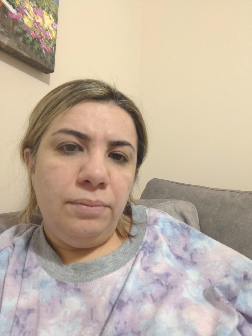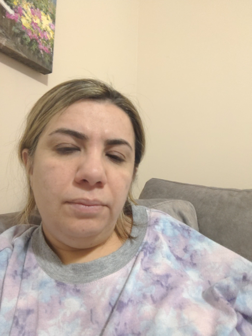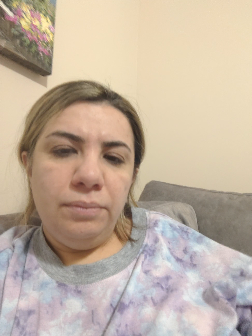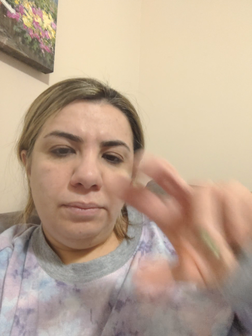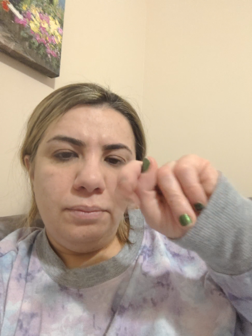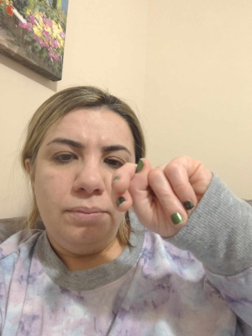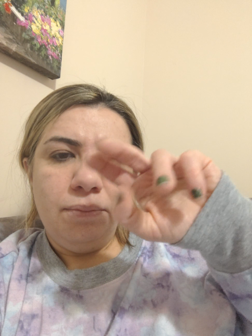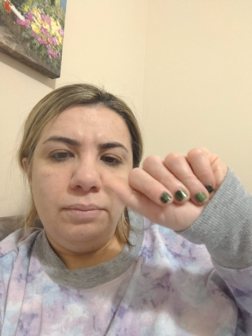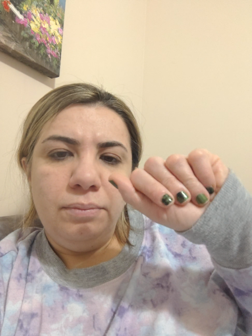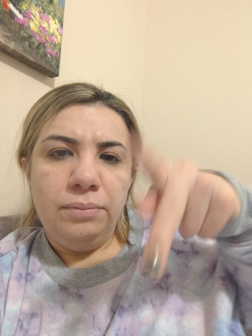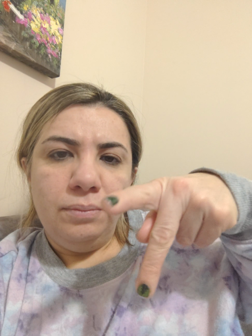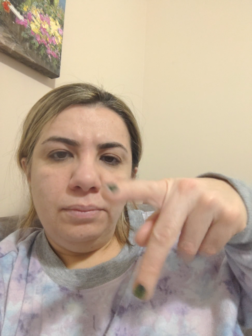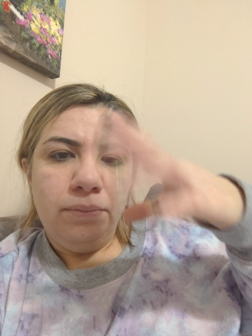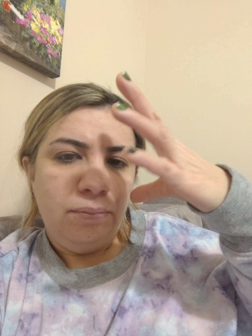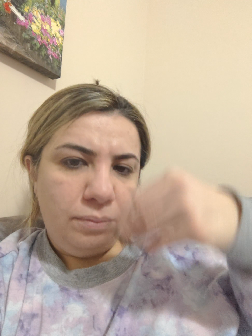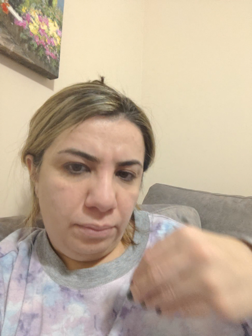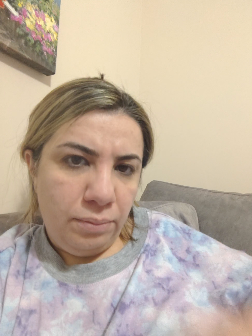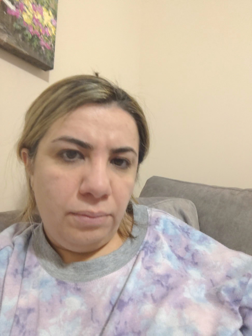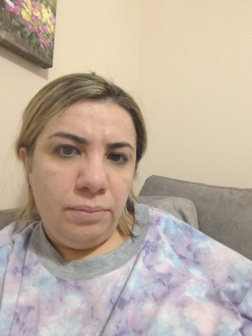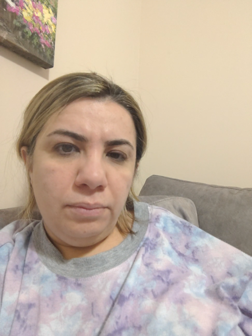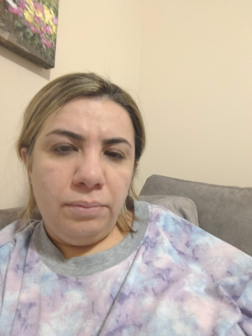nap